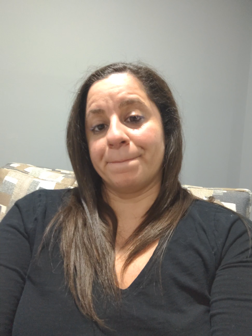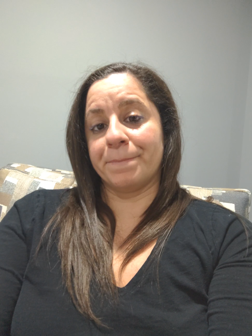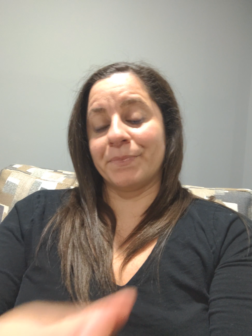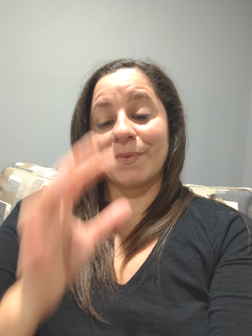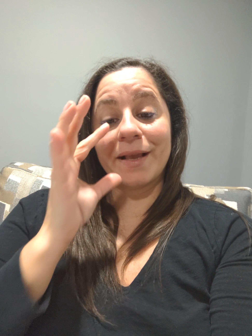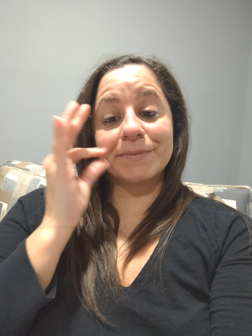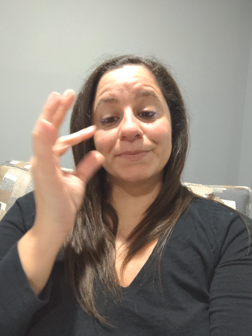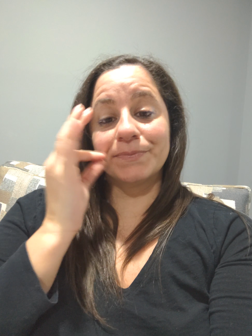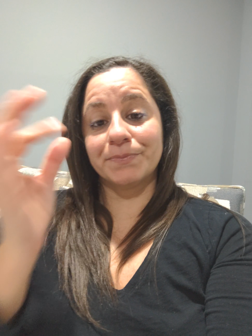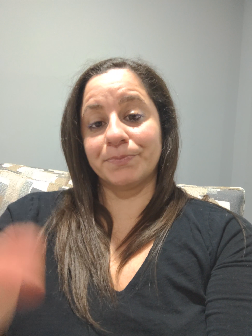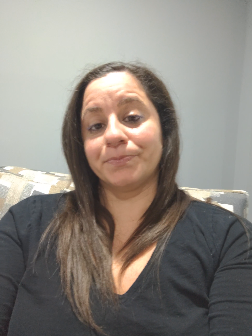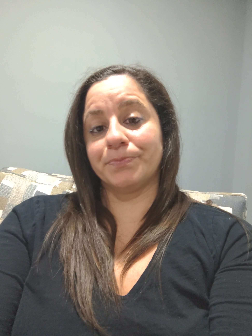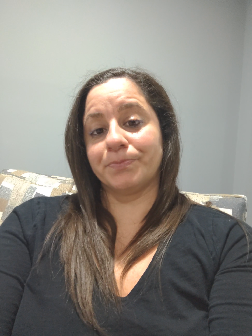cat